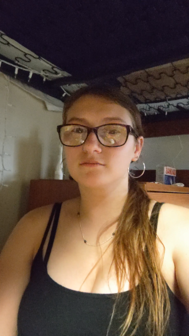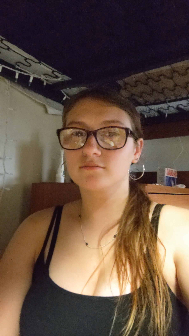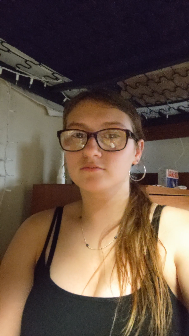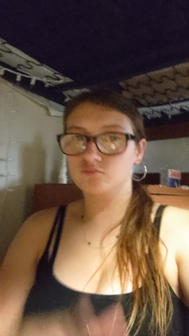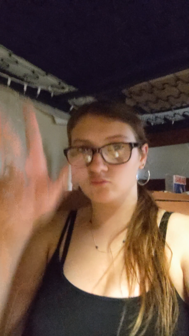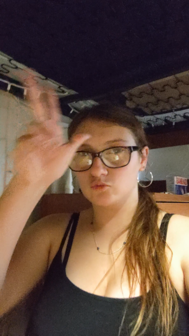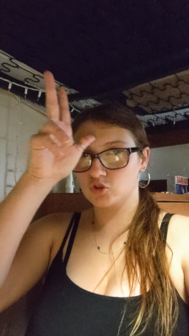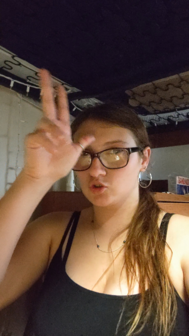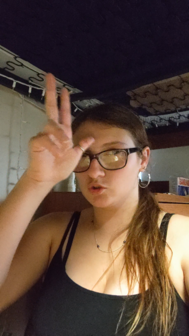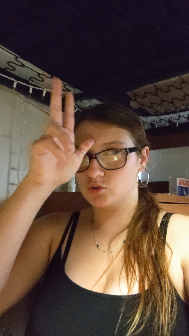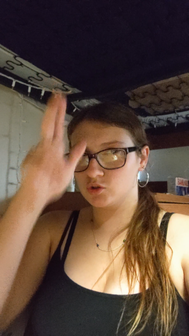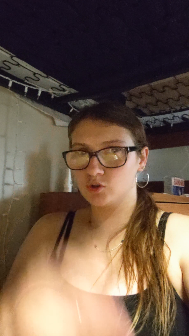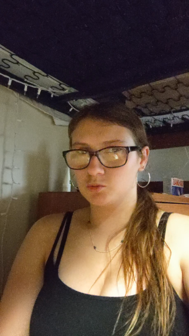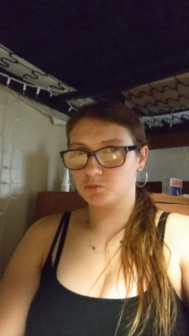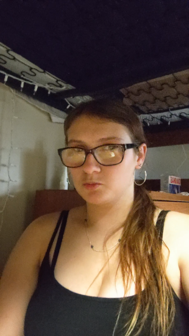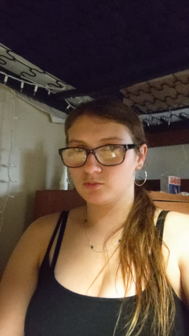rooster